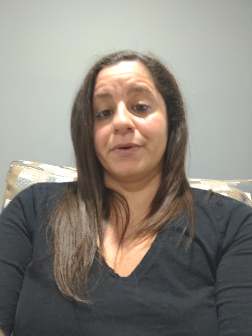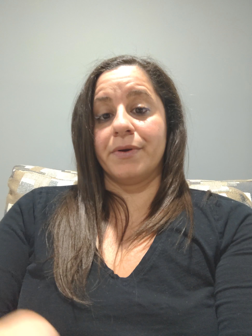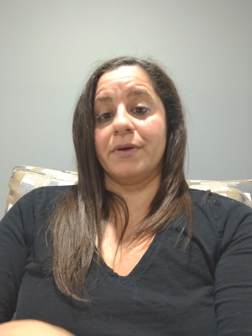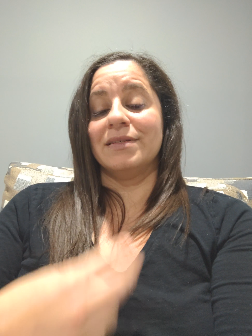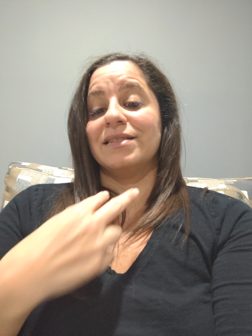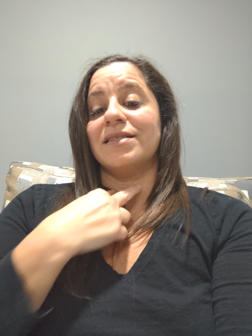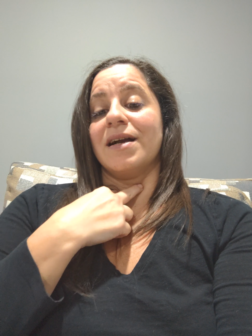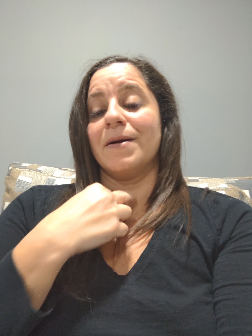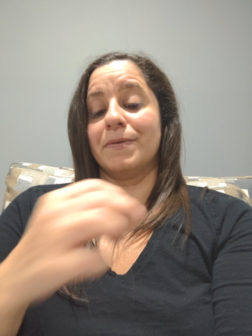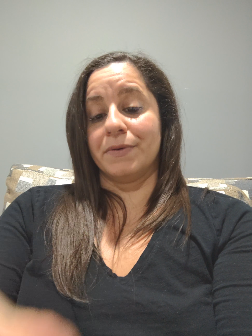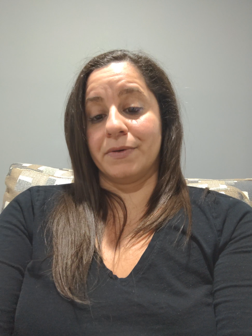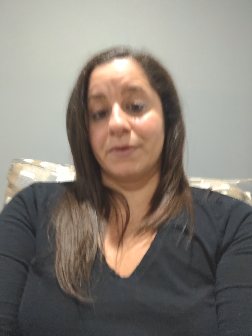stuck